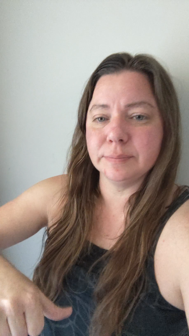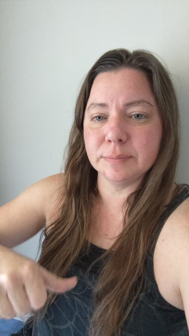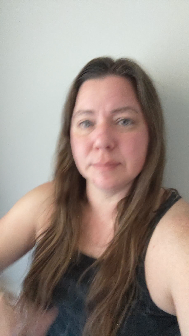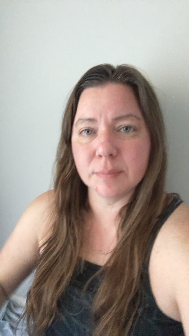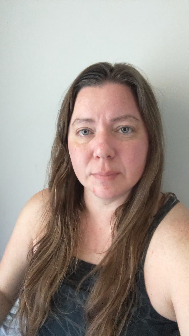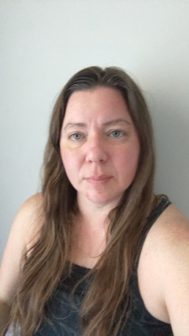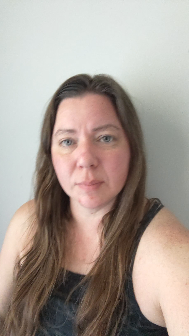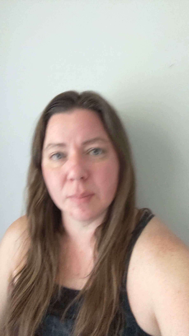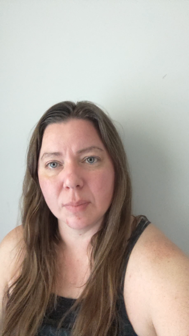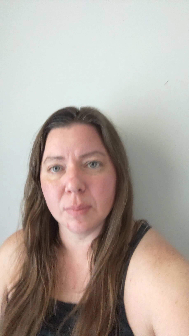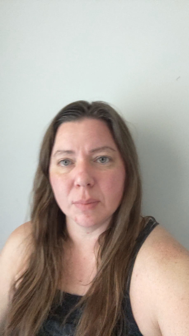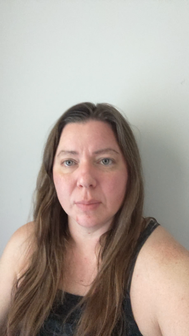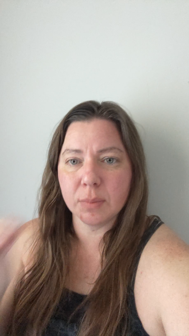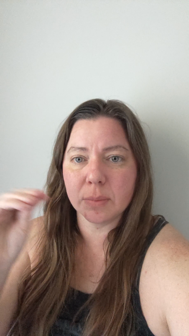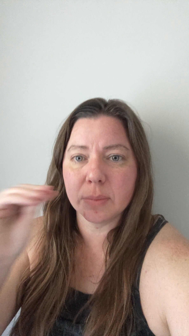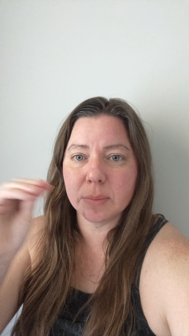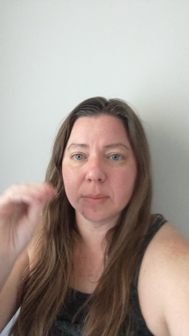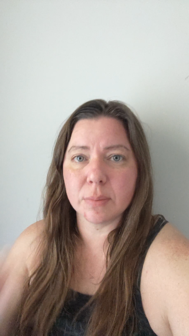fix